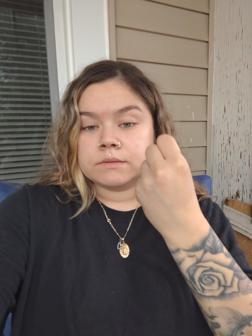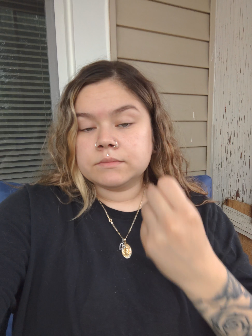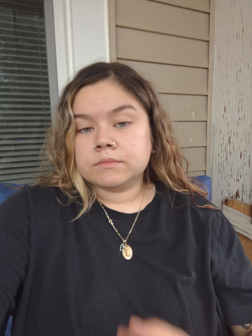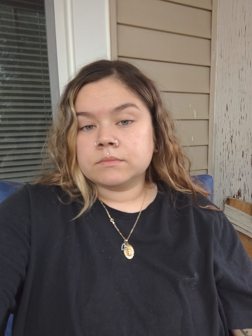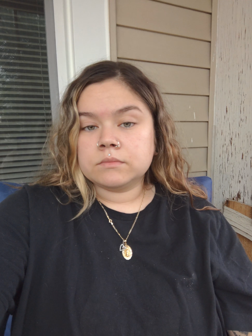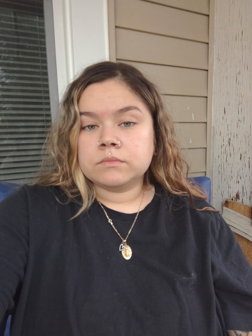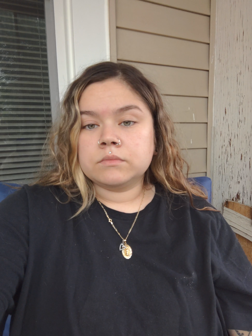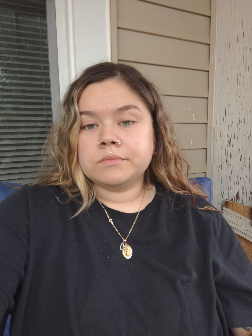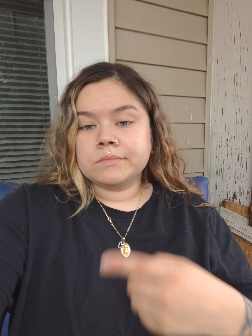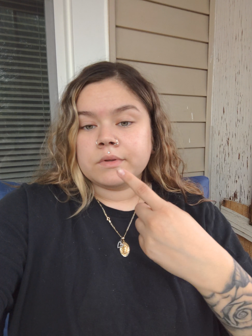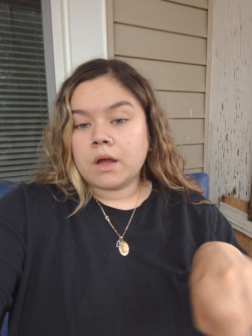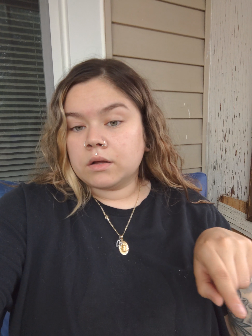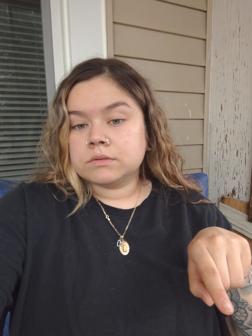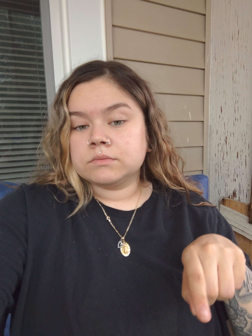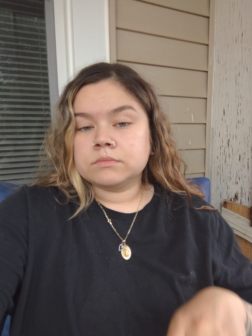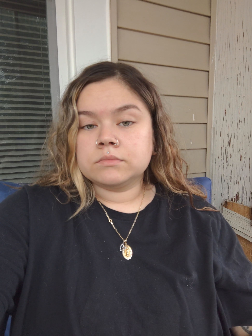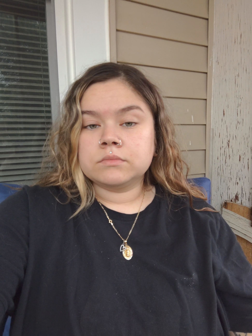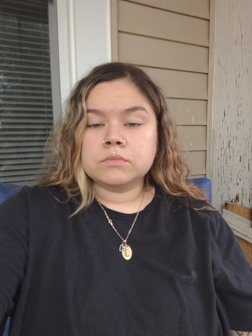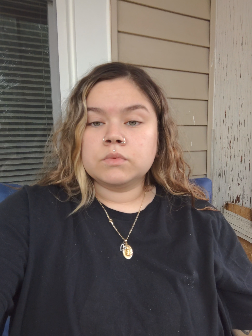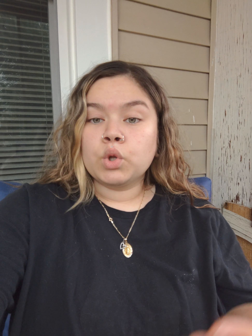cut